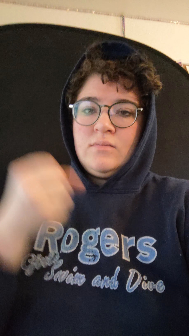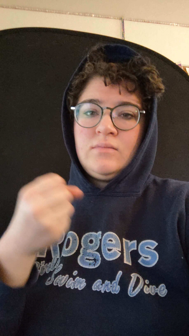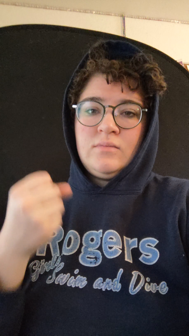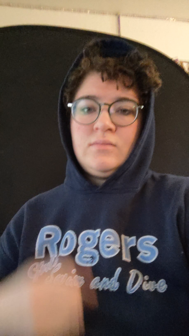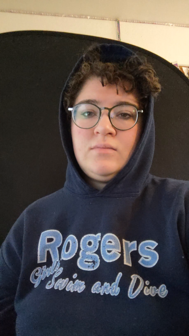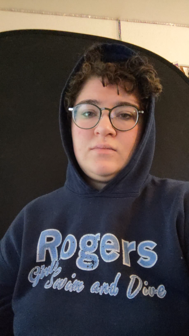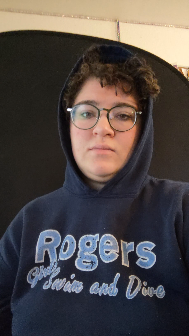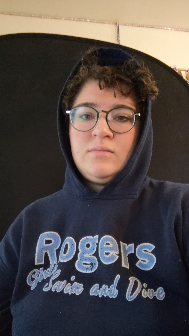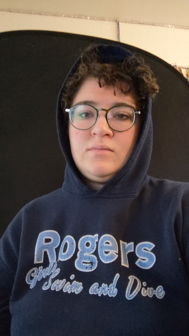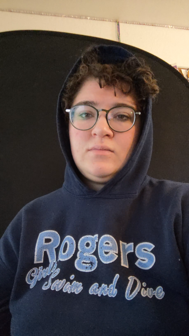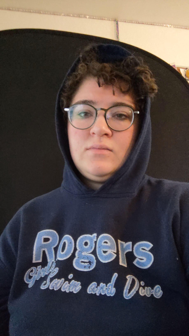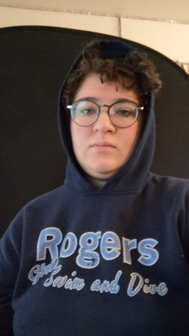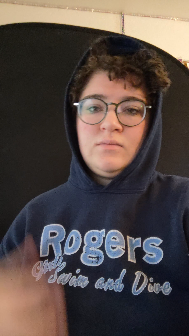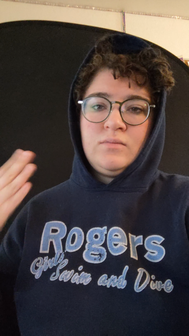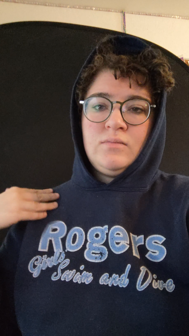shoulder